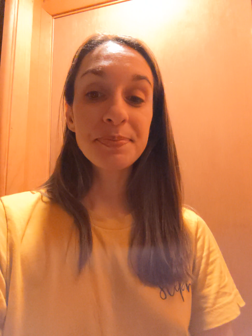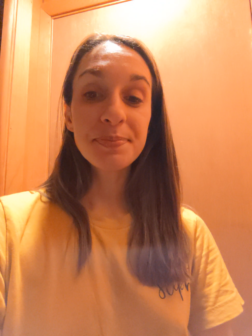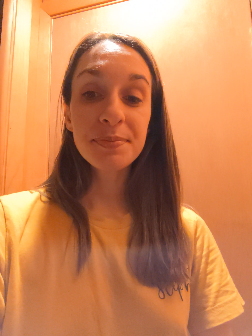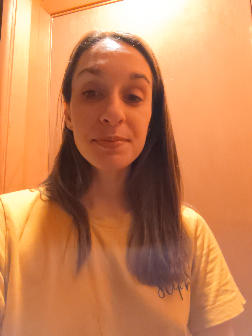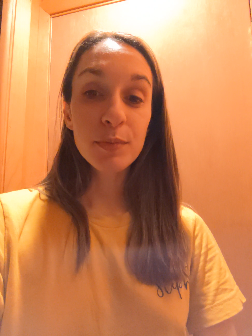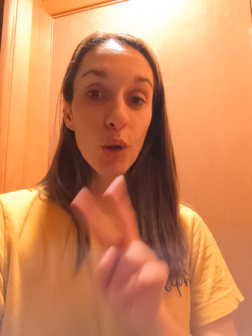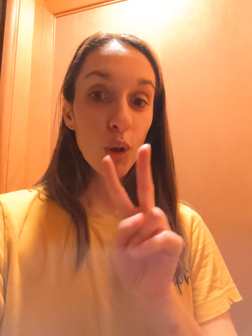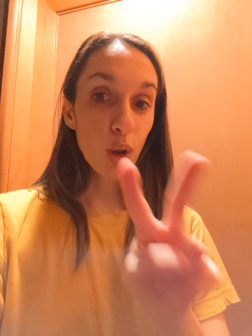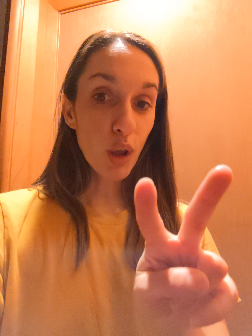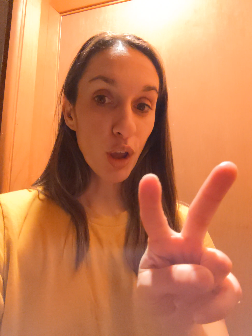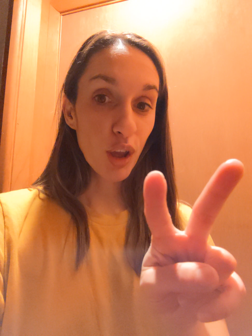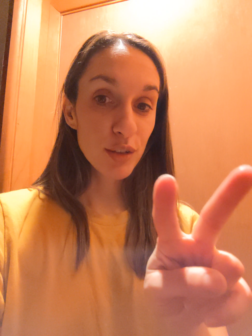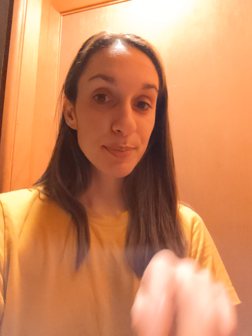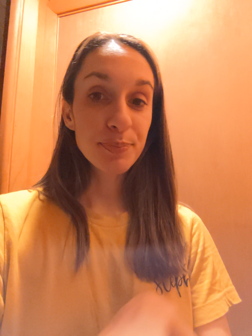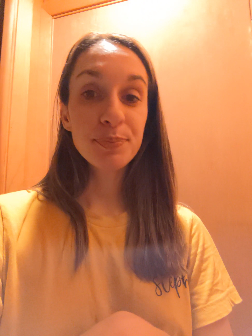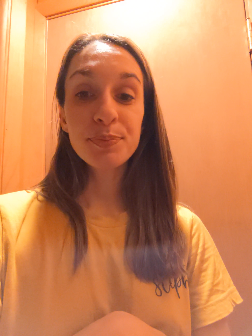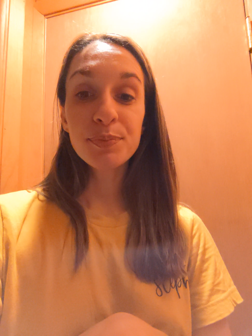look